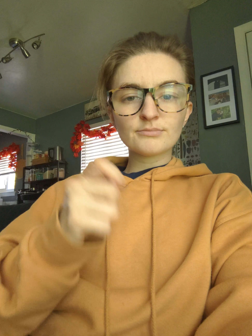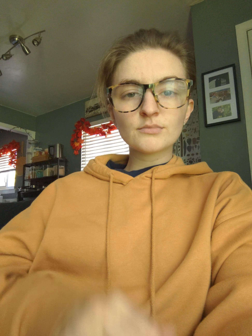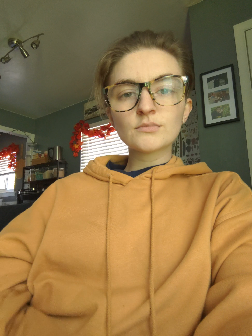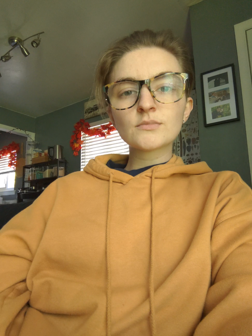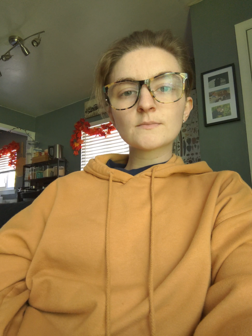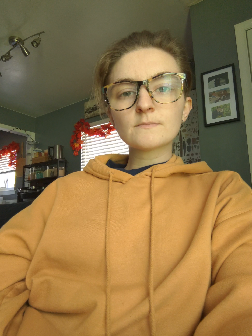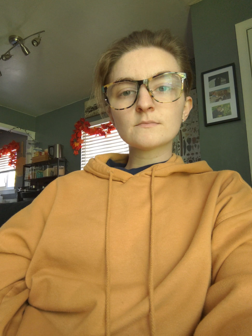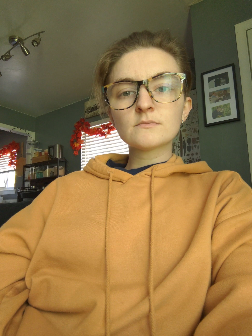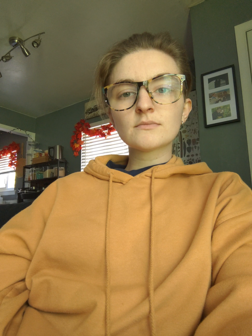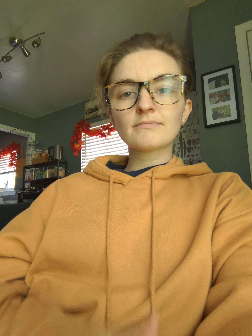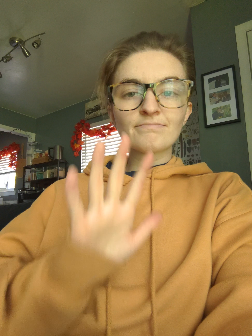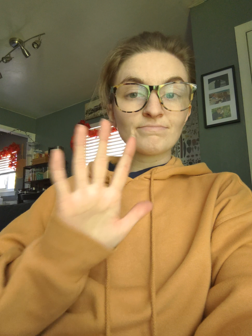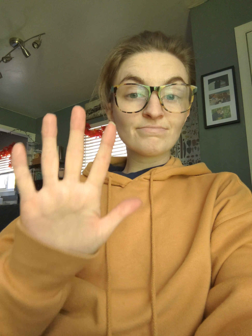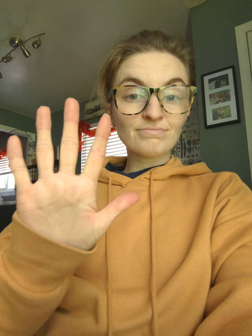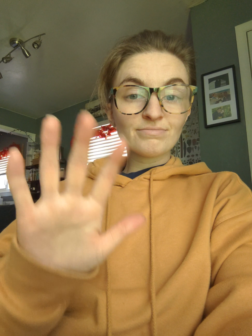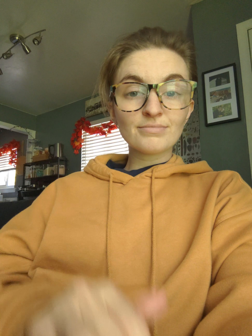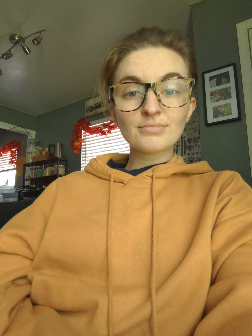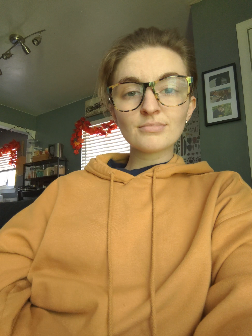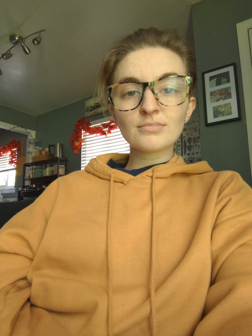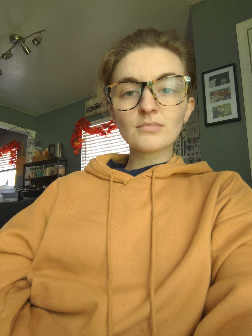give me five